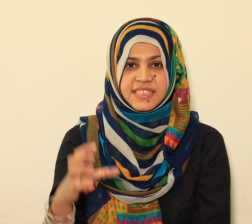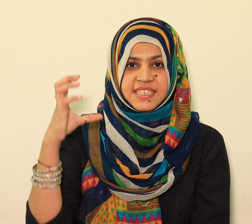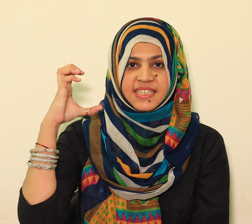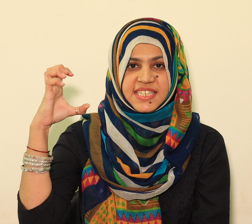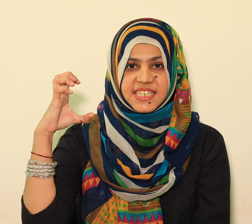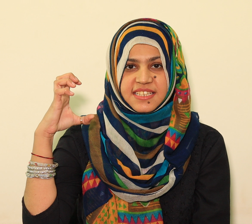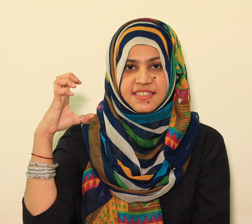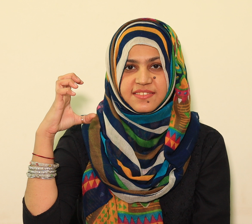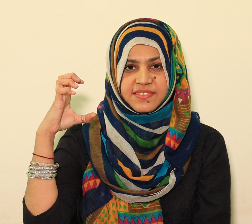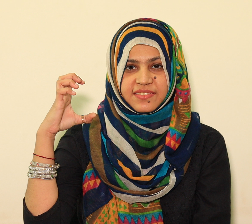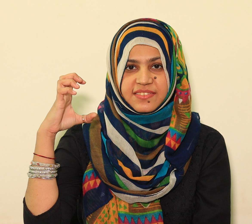stiff